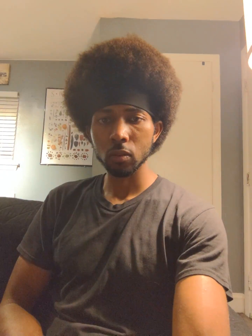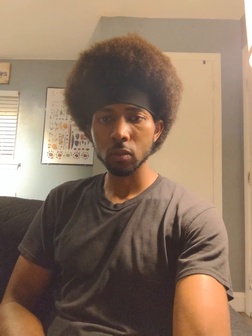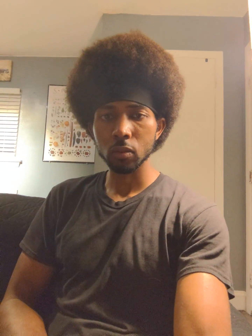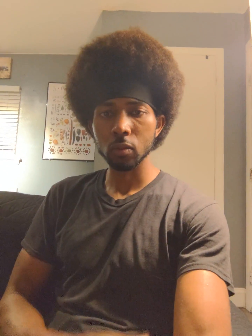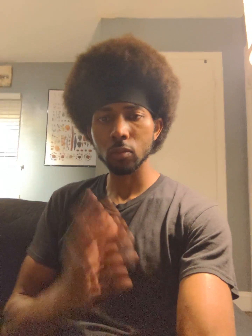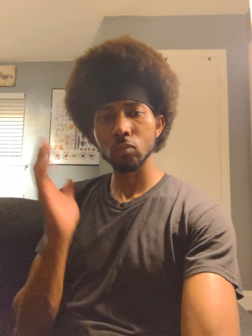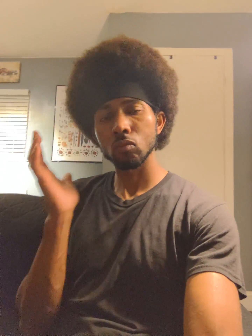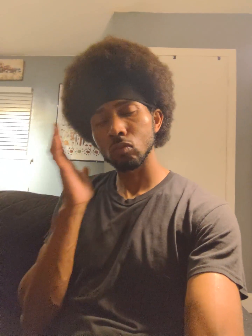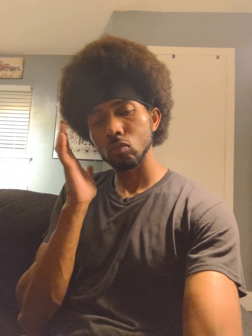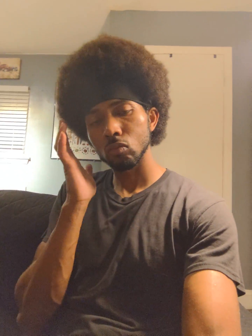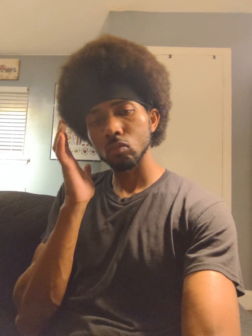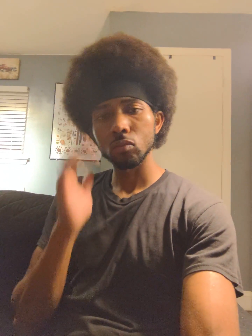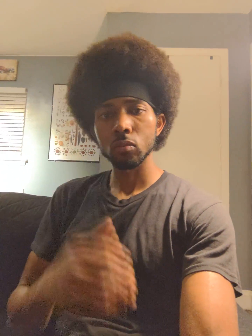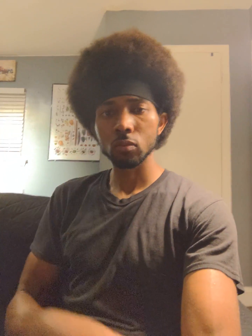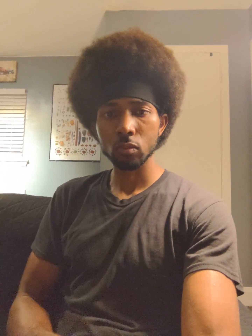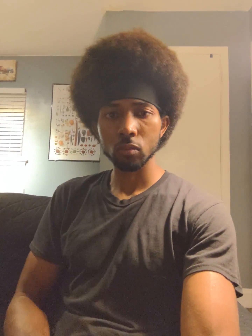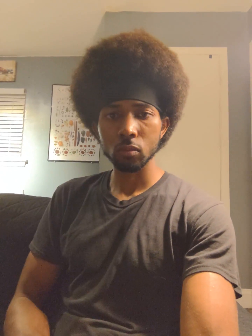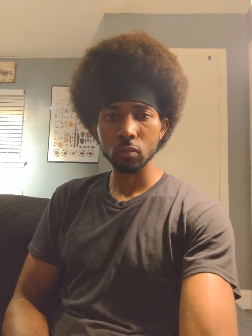pillow